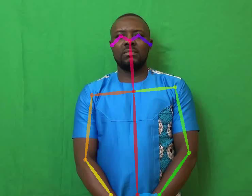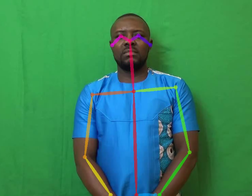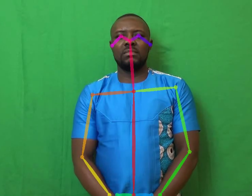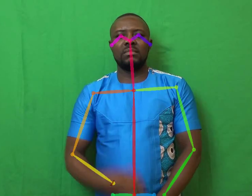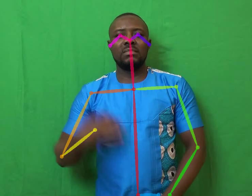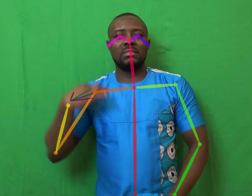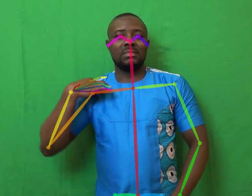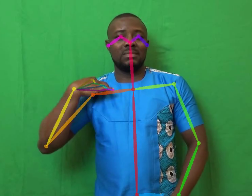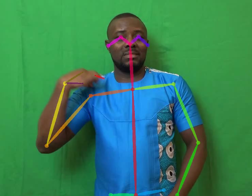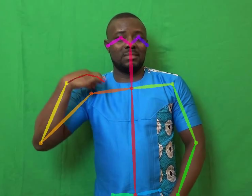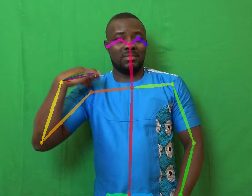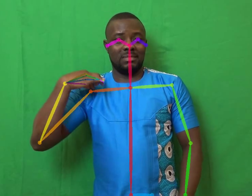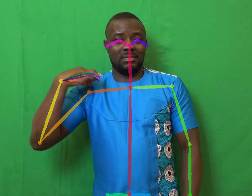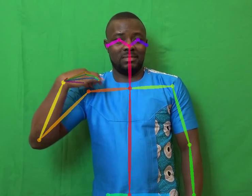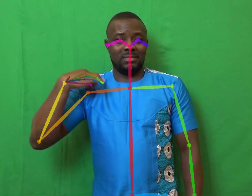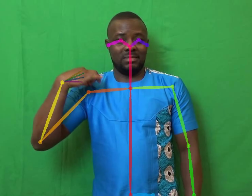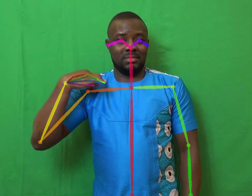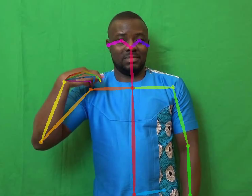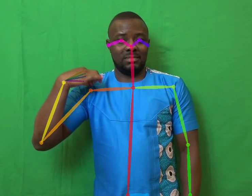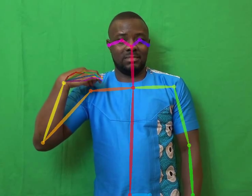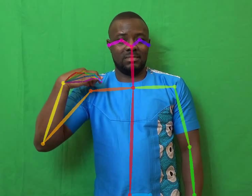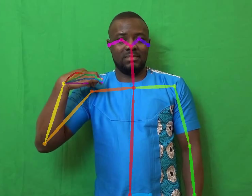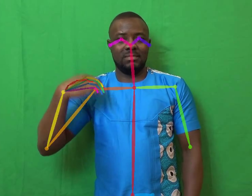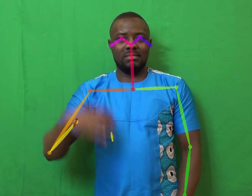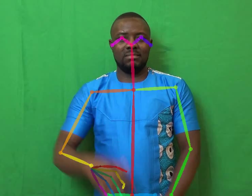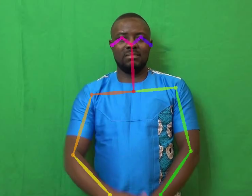shirt